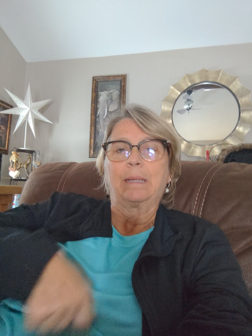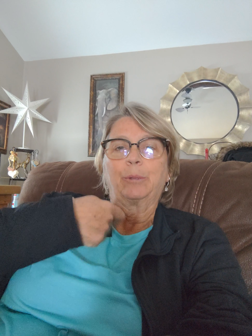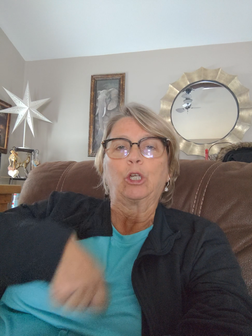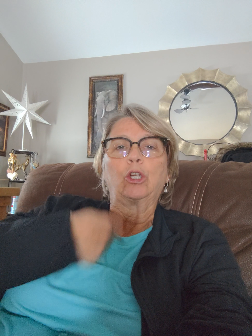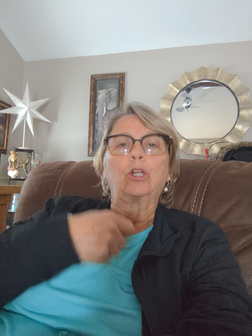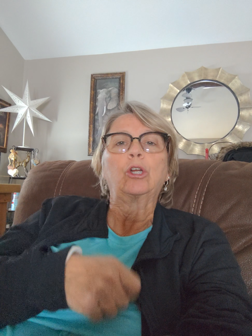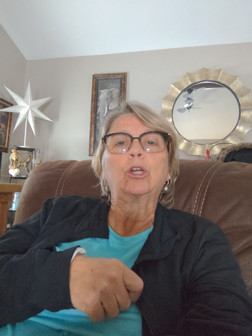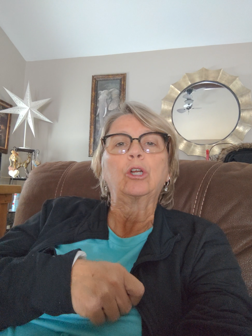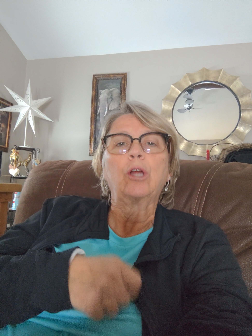zipper